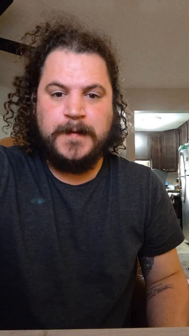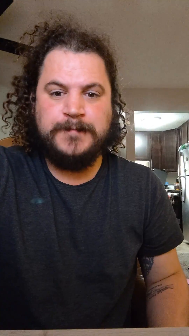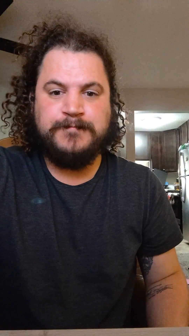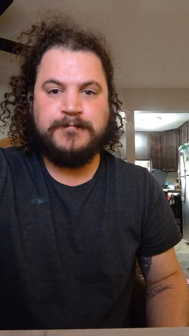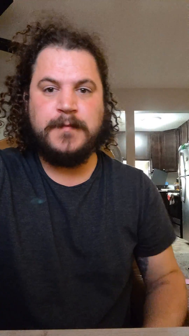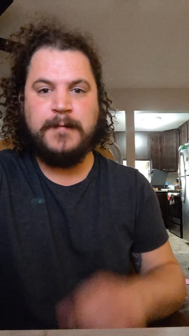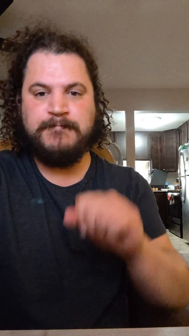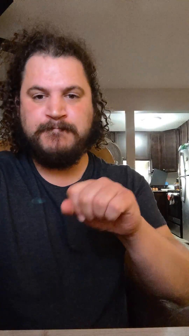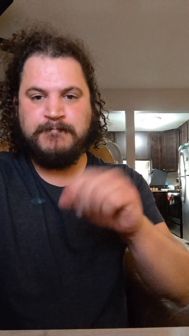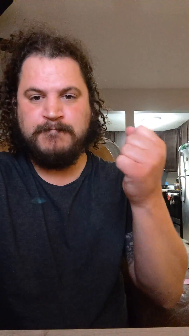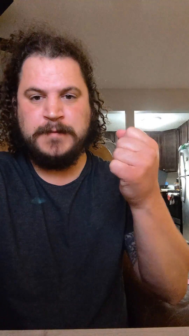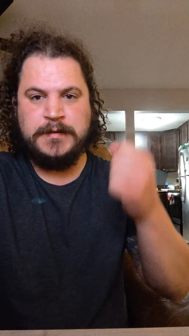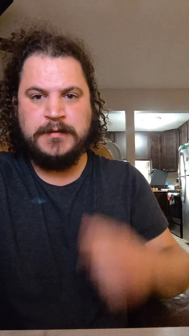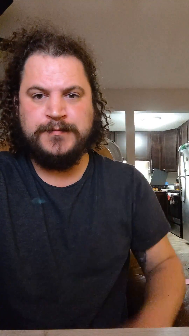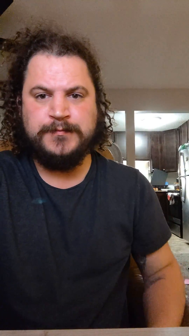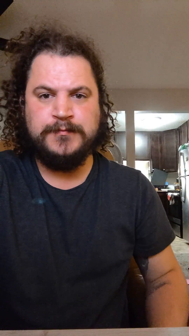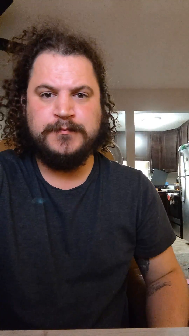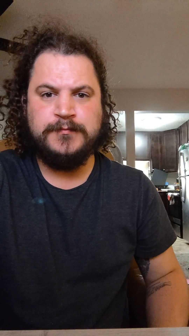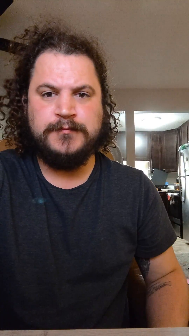break